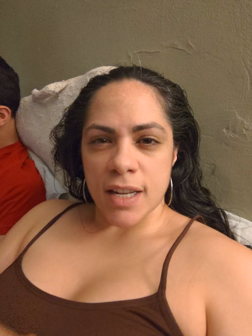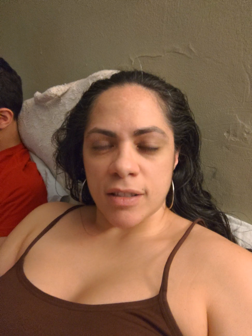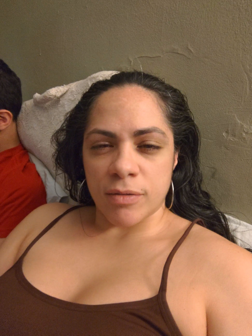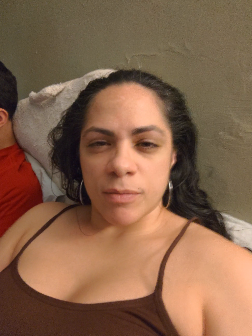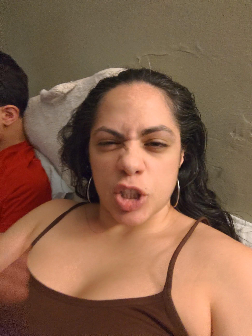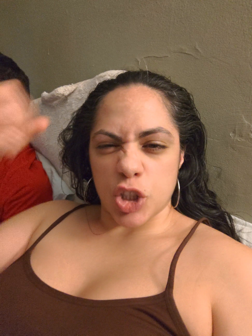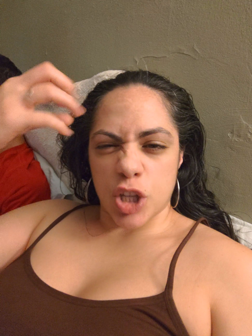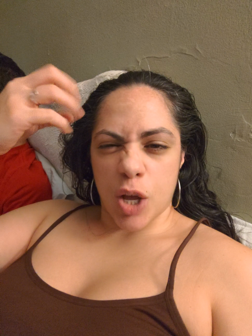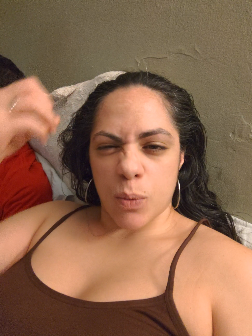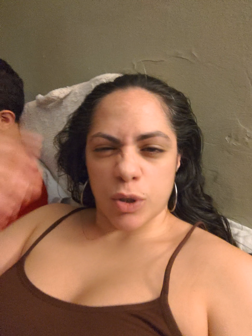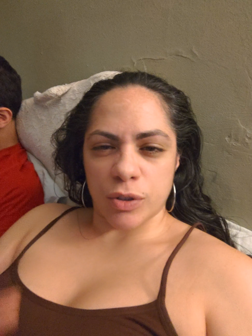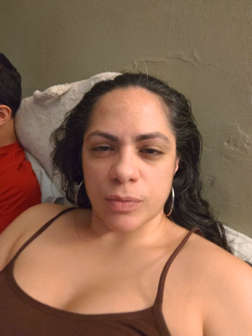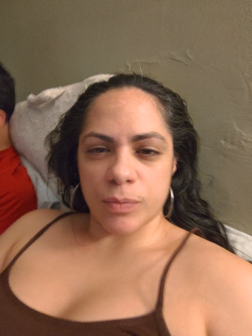shower